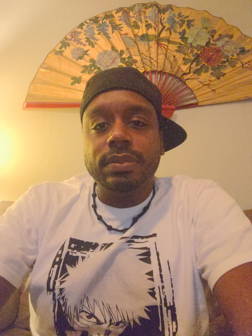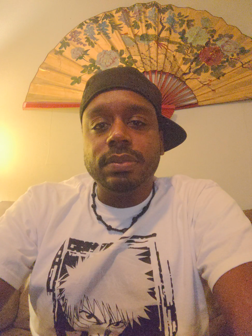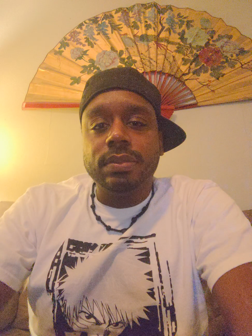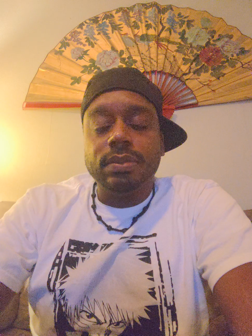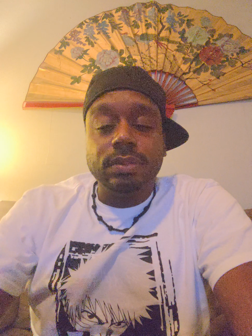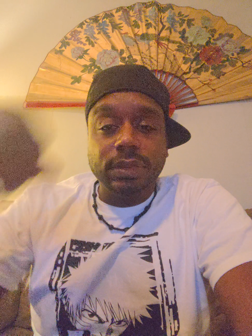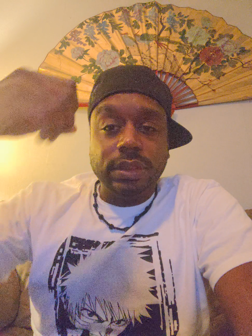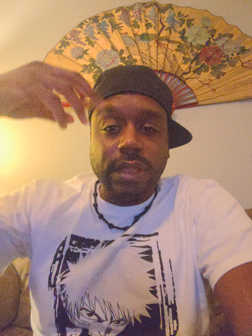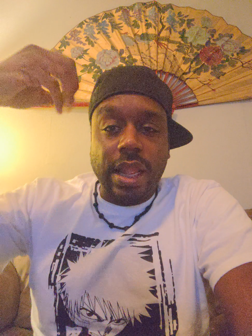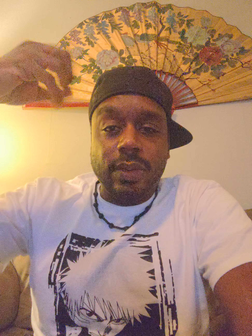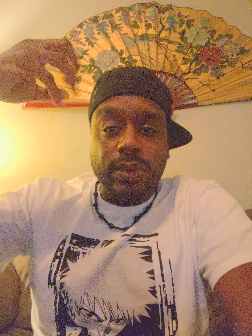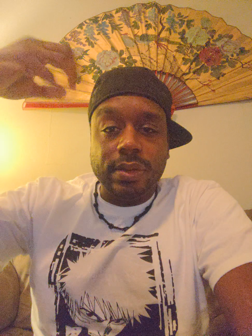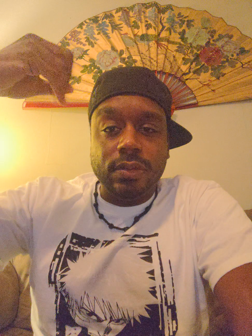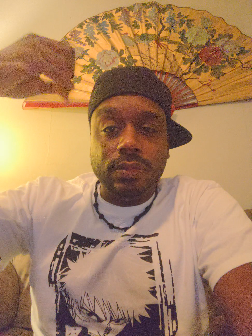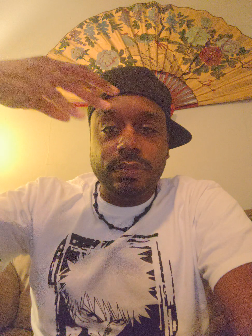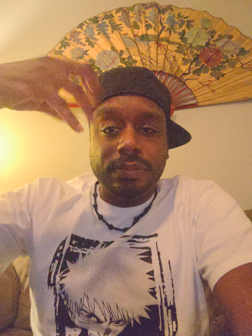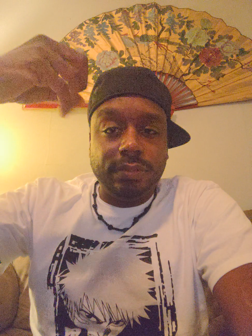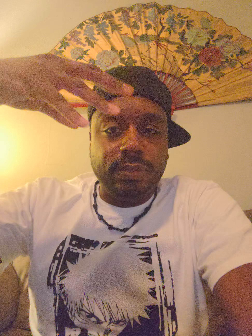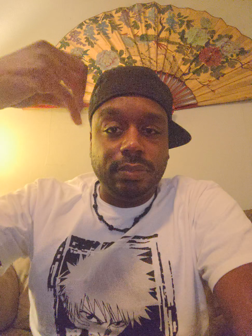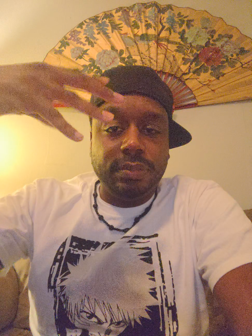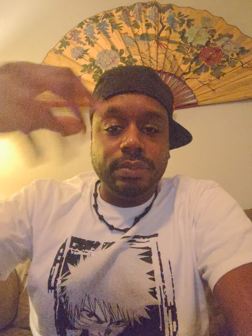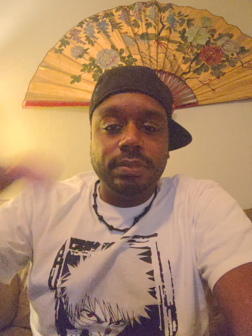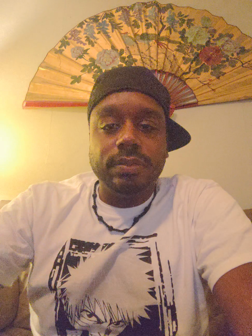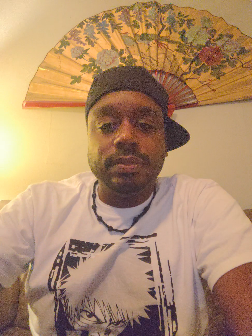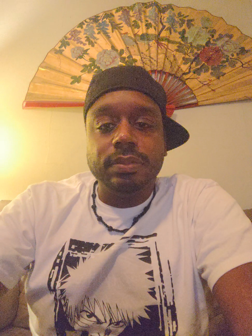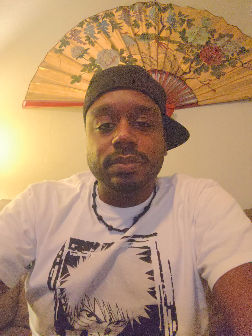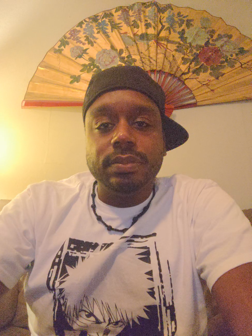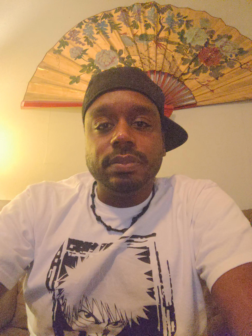shower